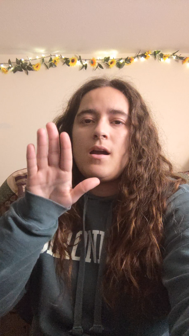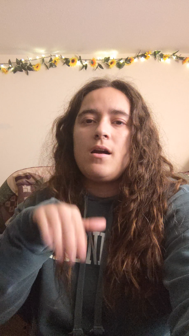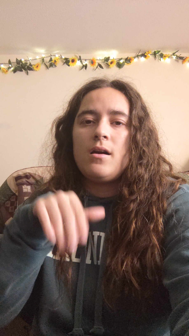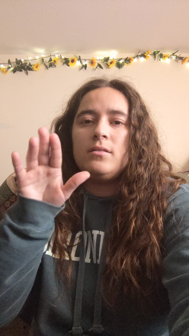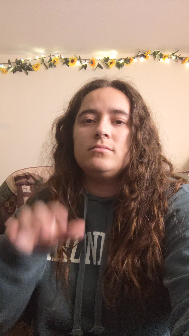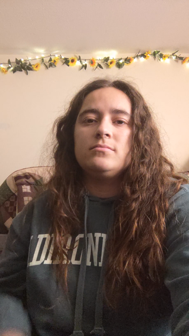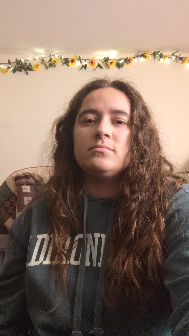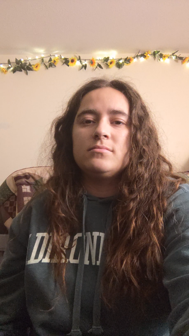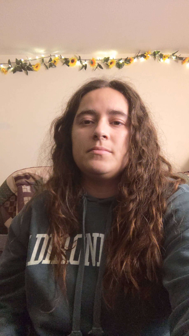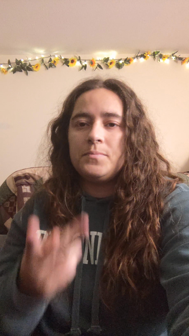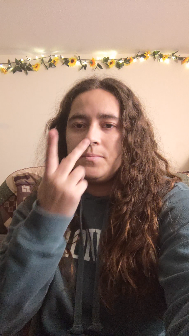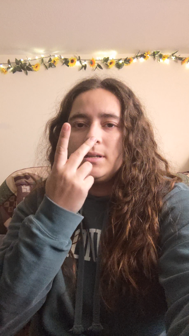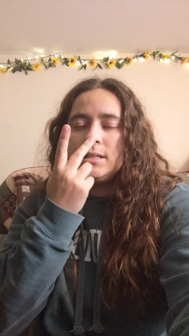penis